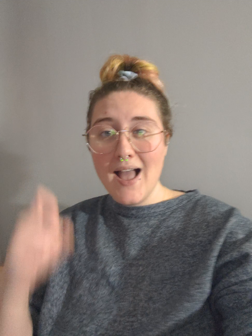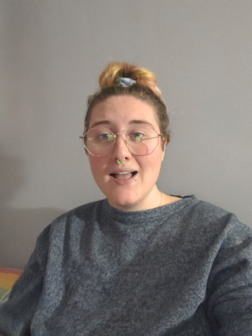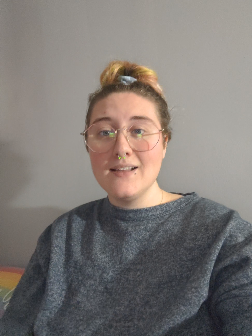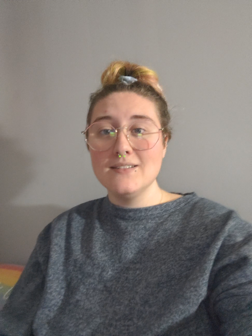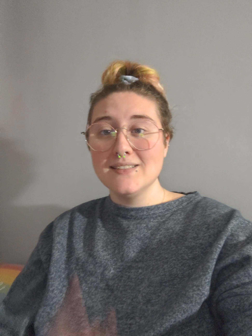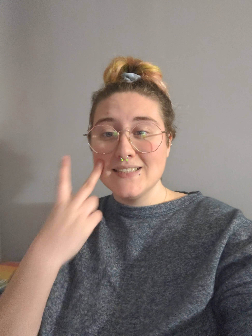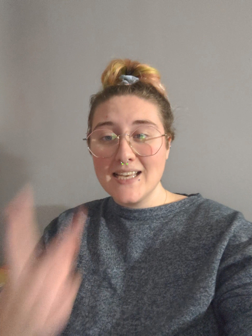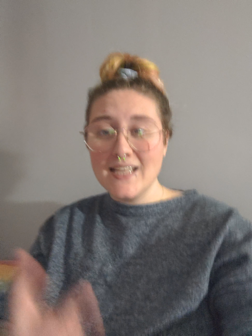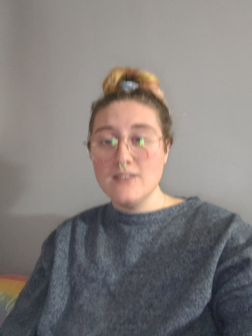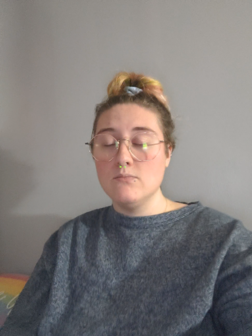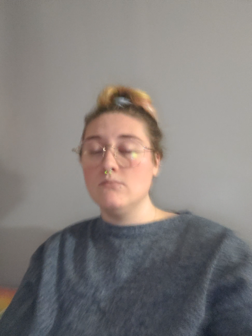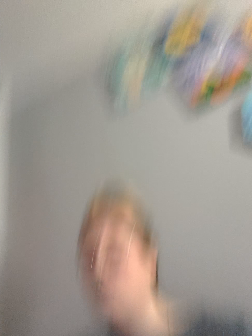see